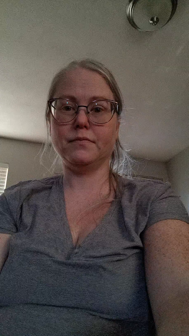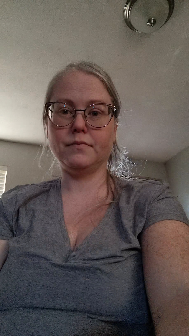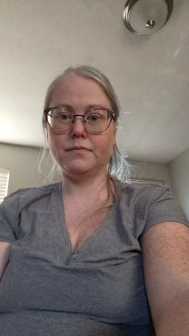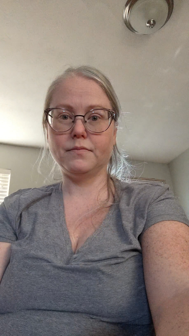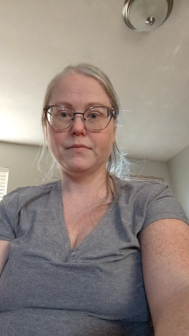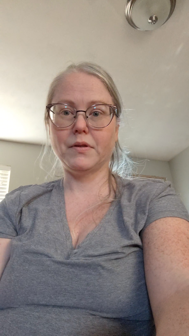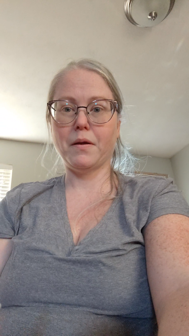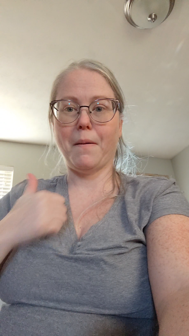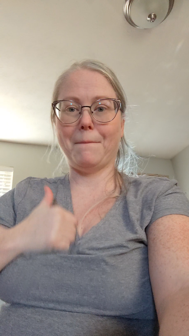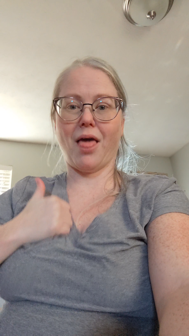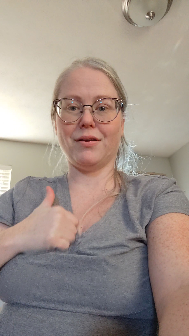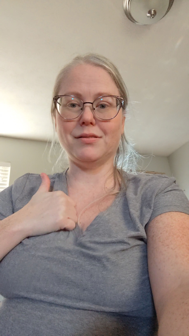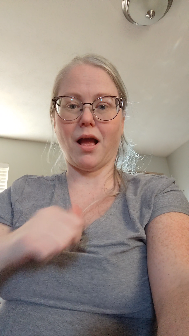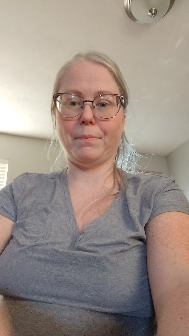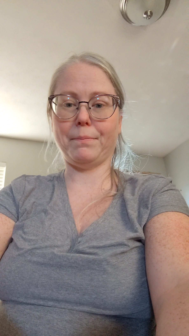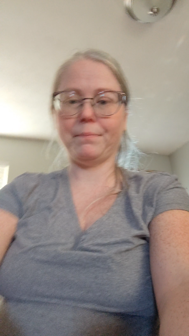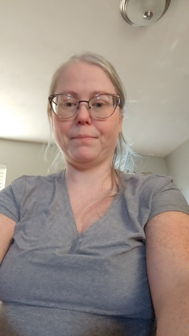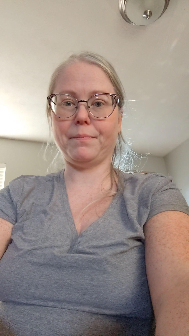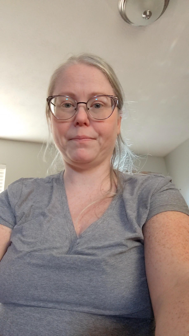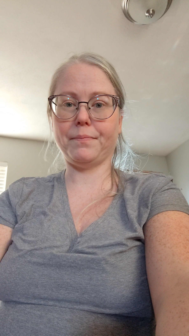bathtub